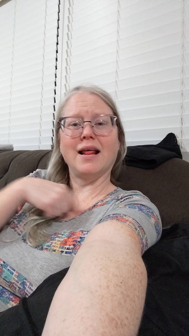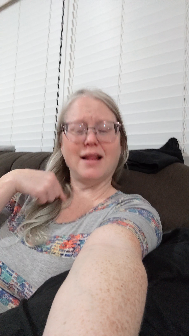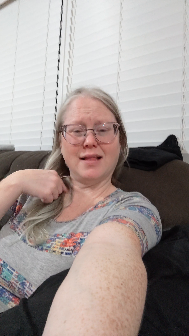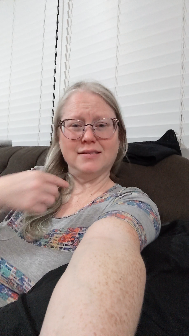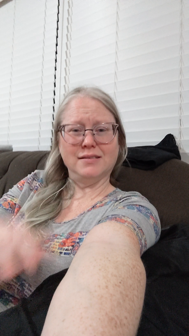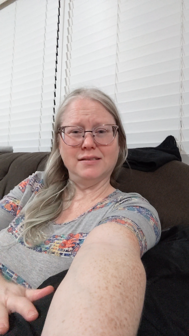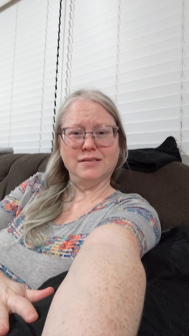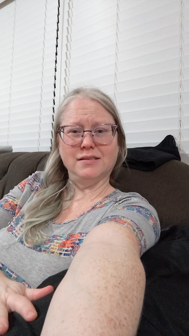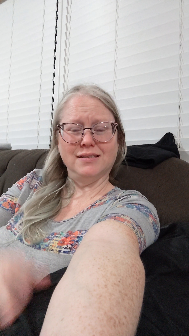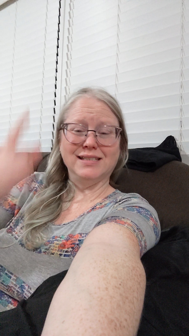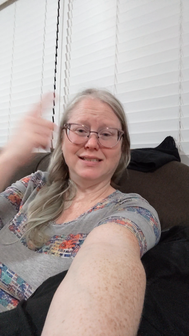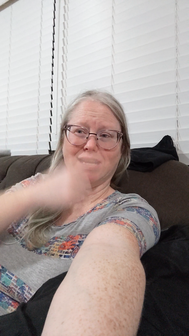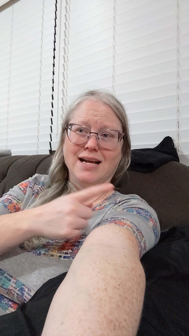day